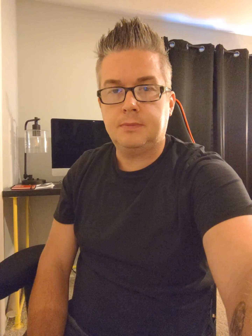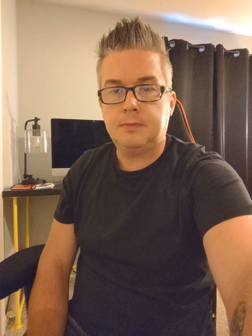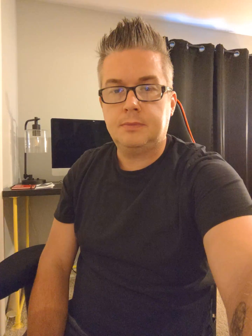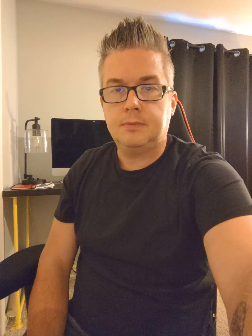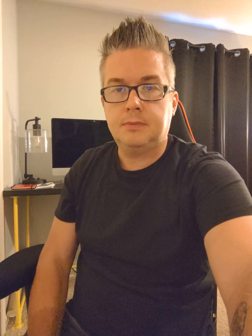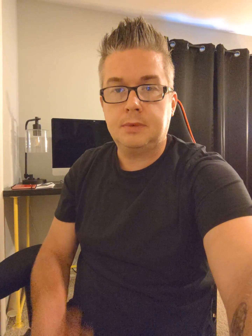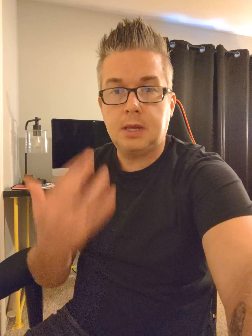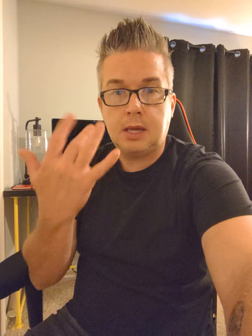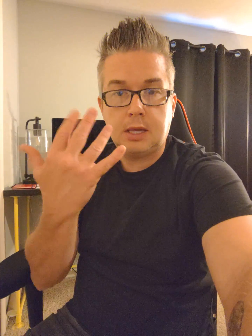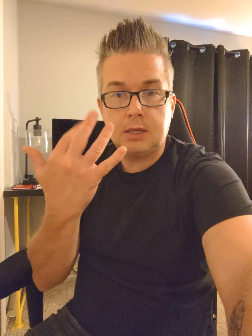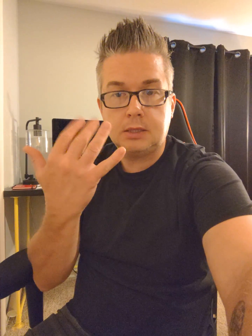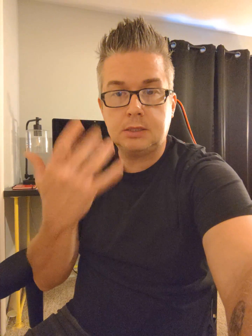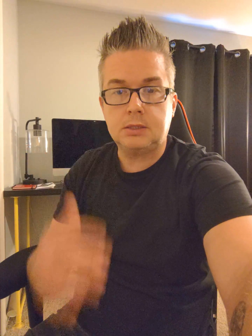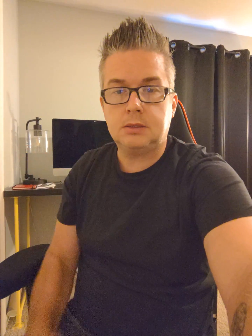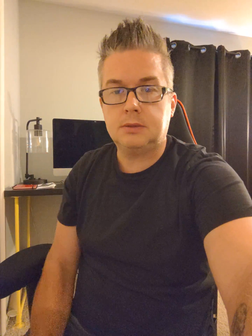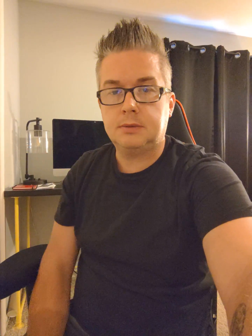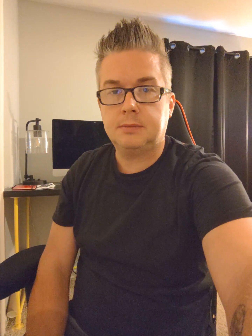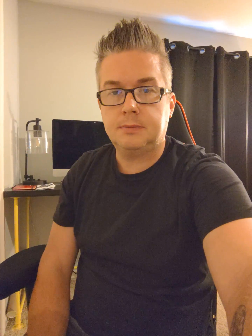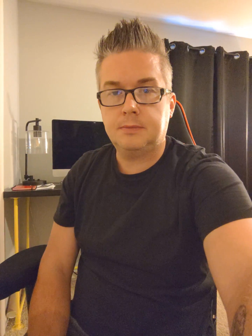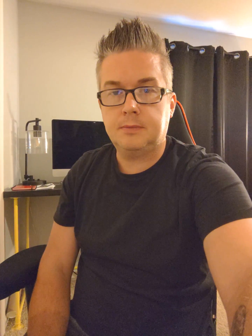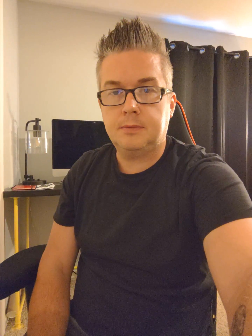hand